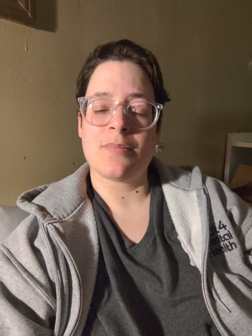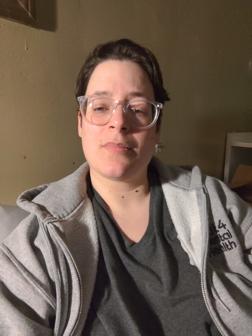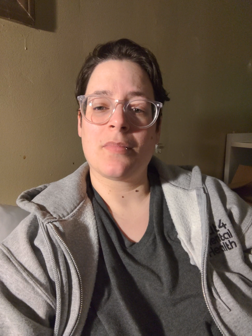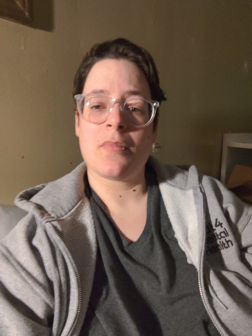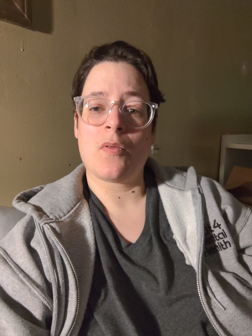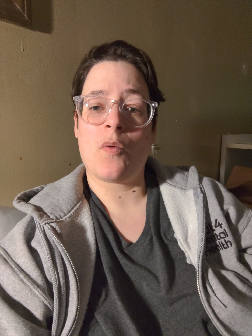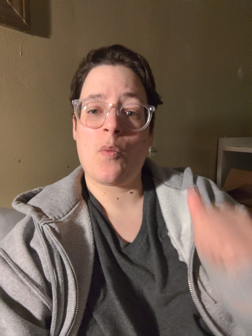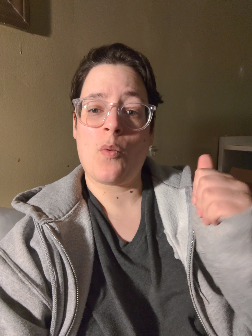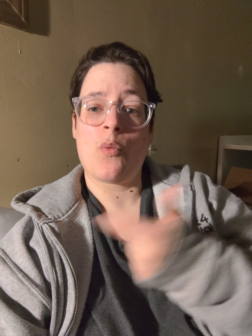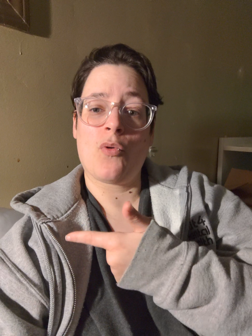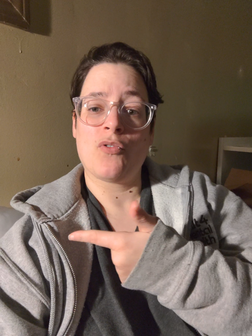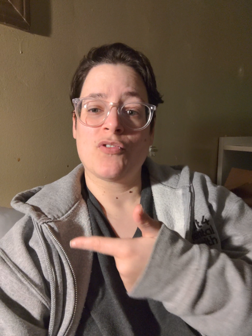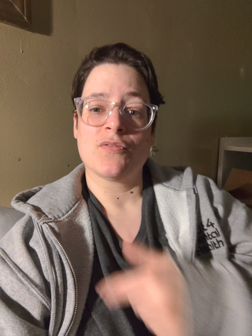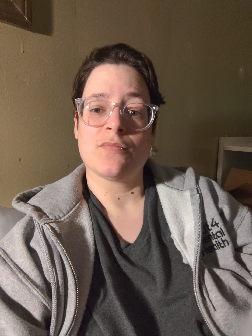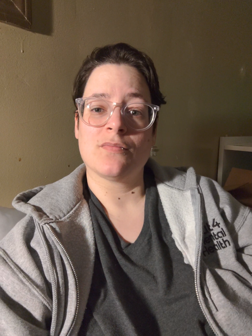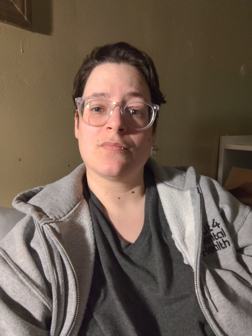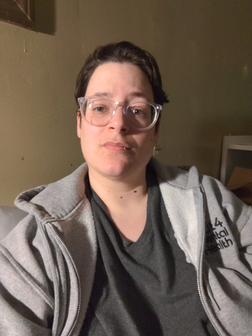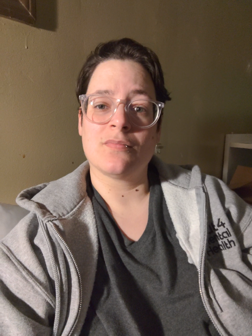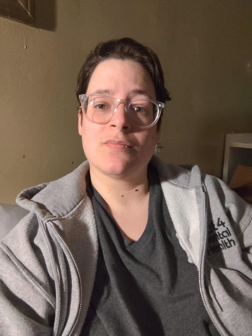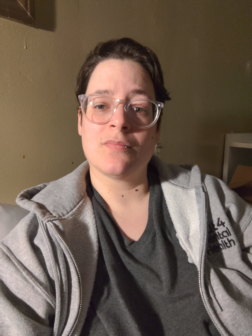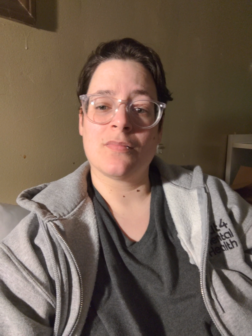all